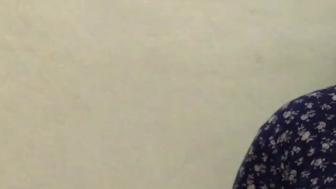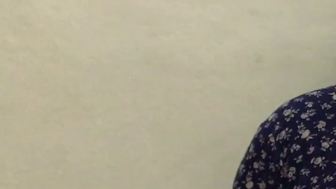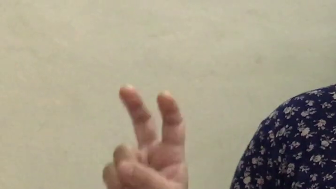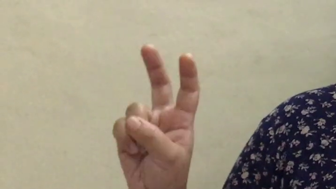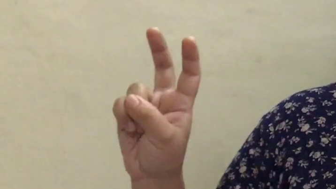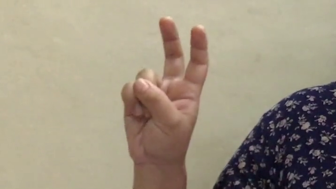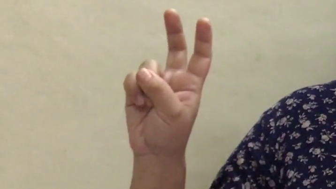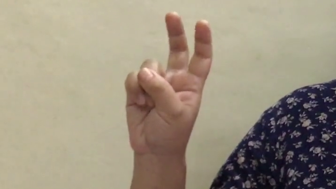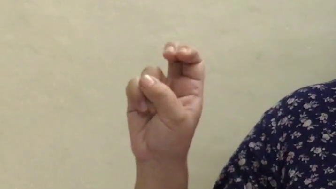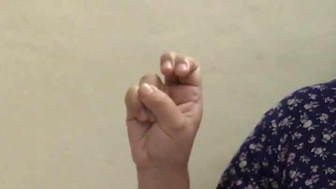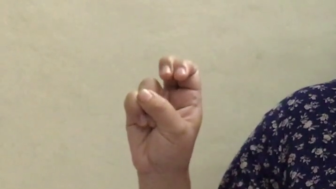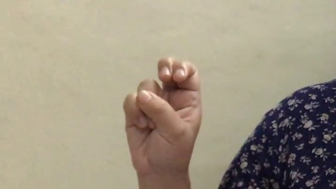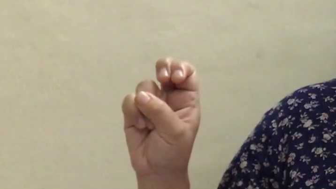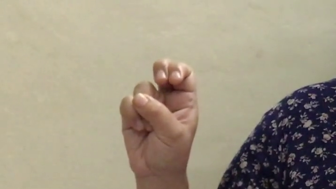अः